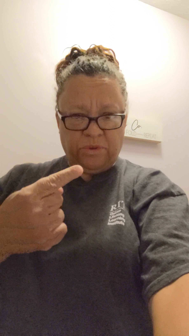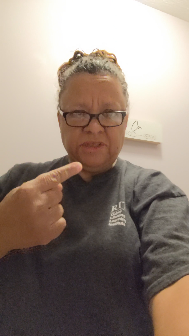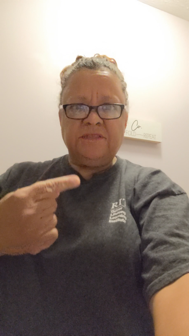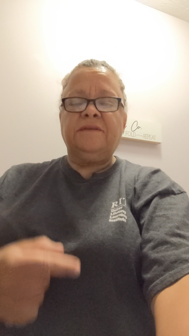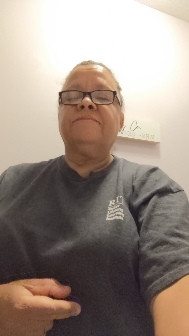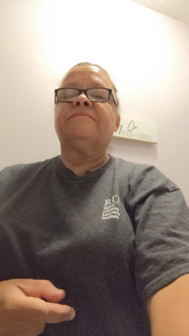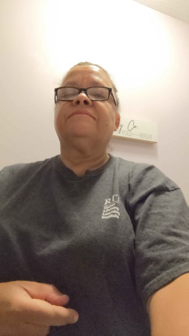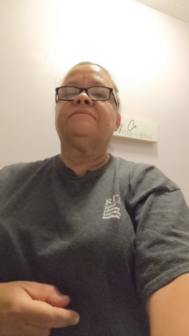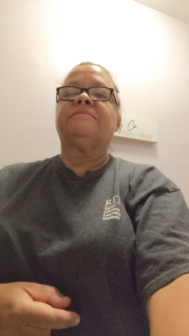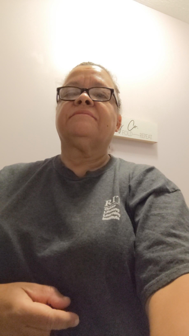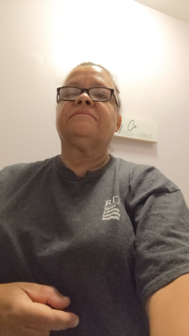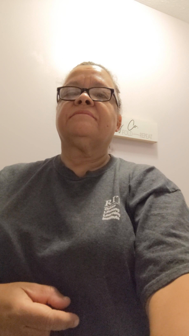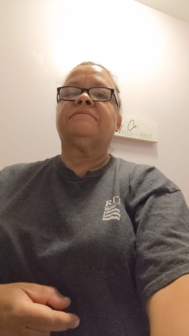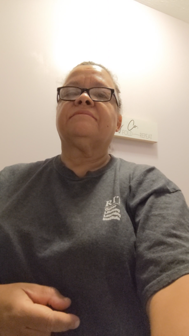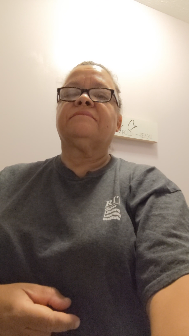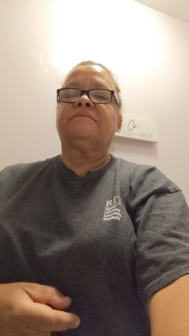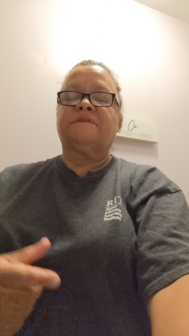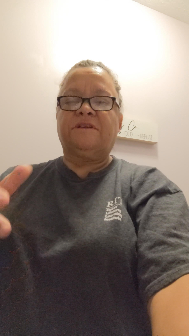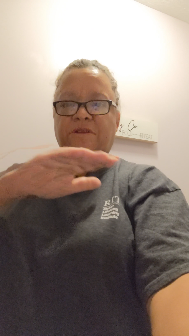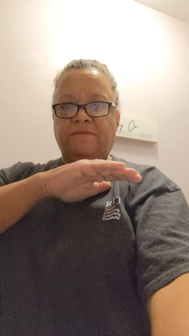cover